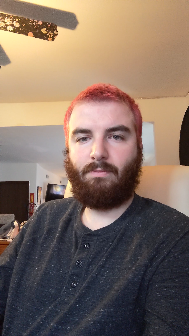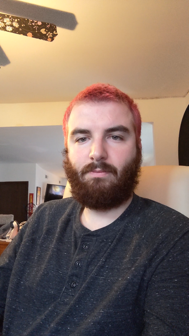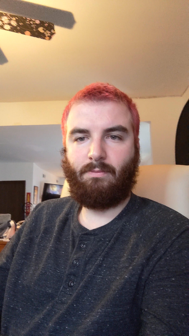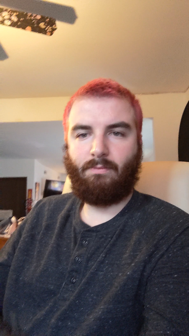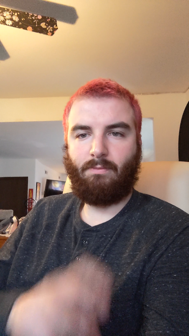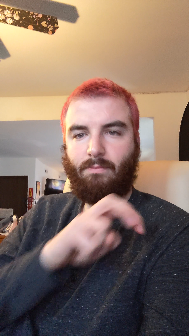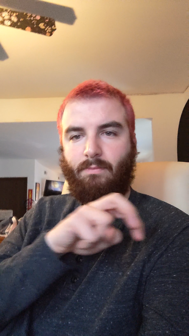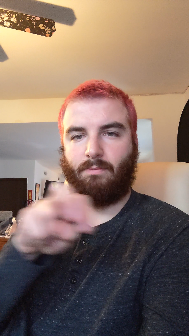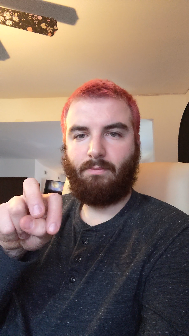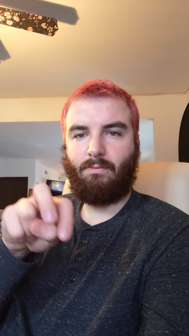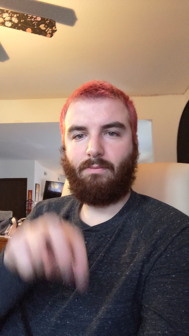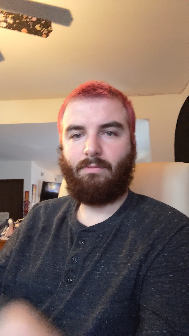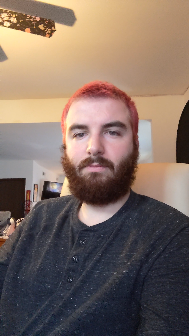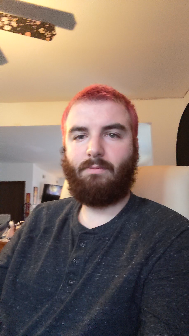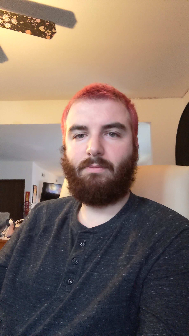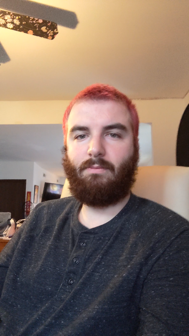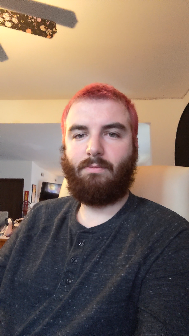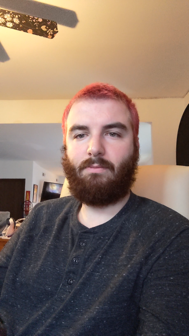porch